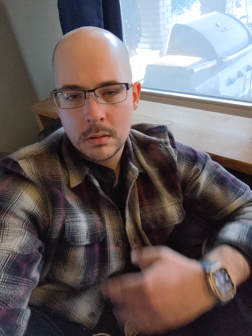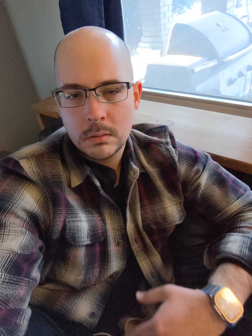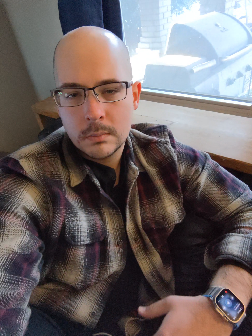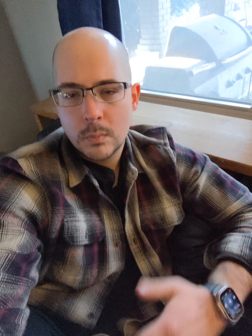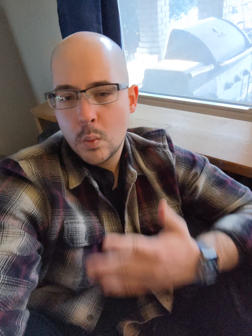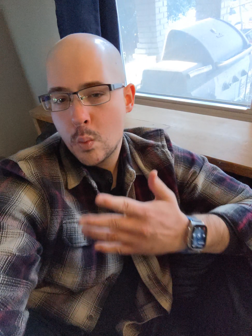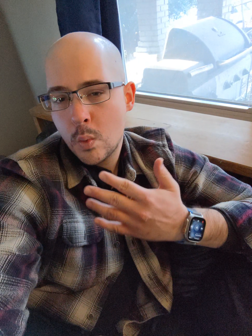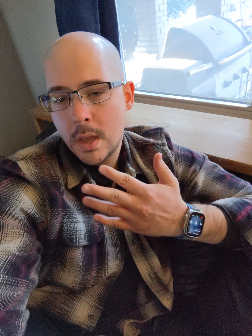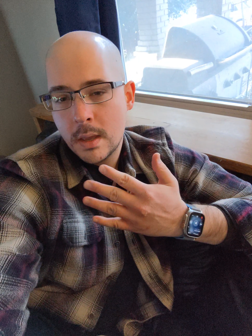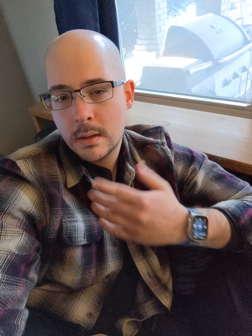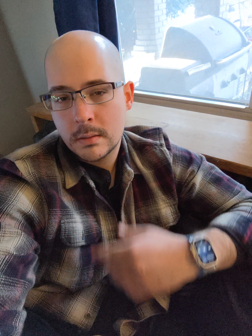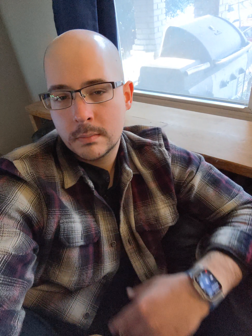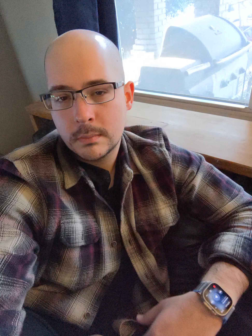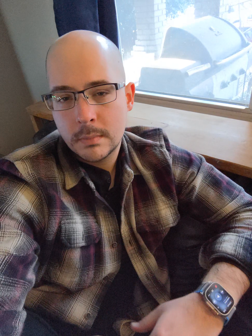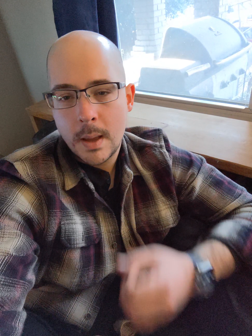wait